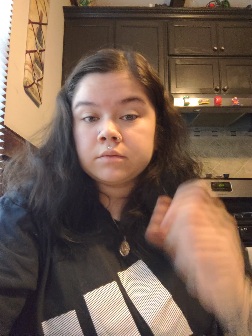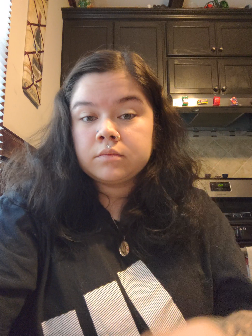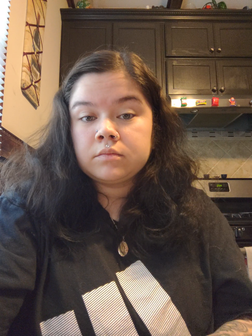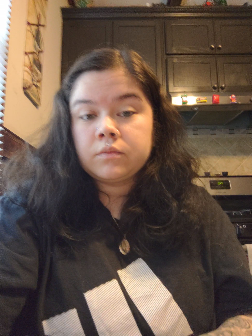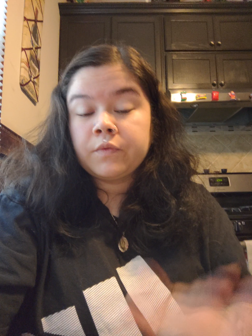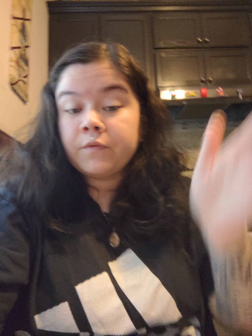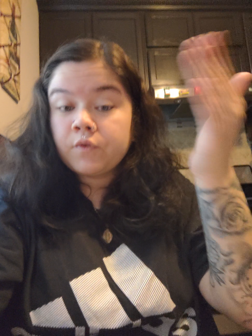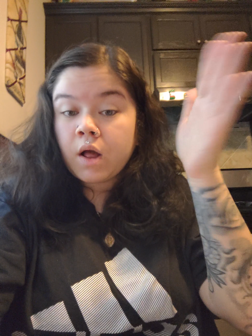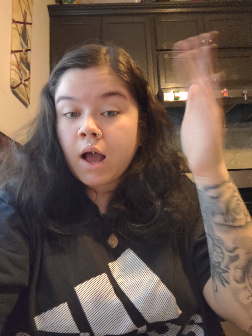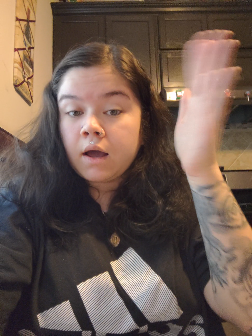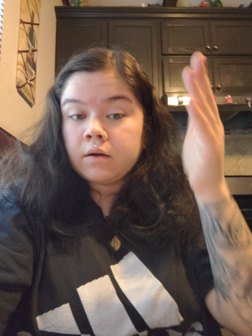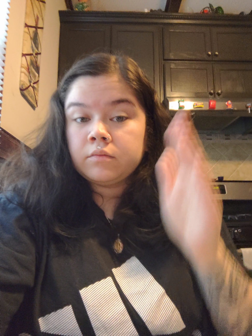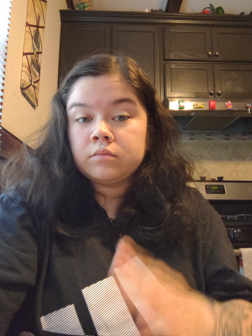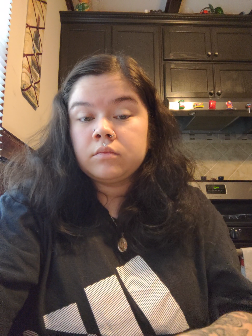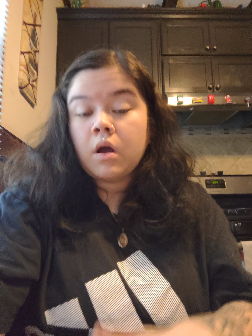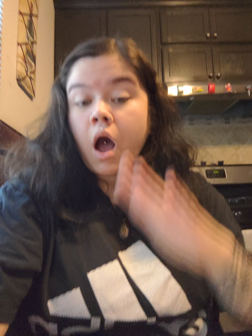flag